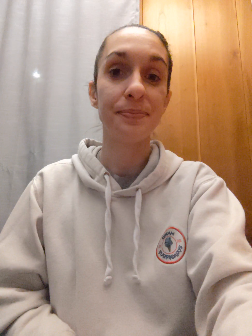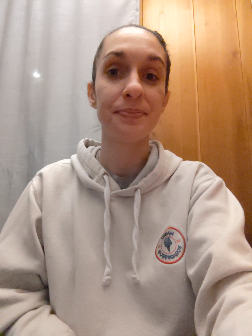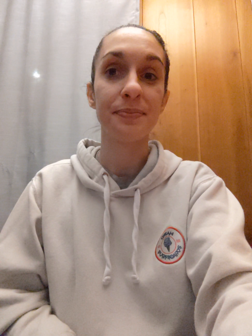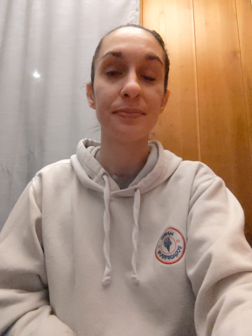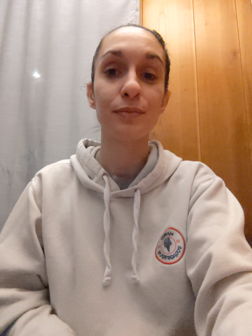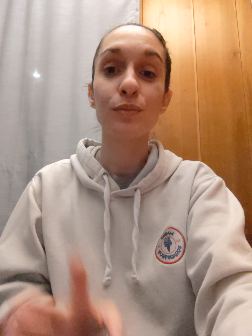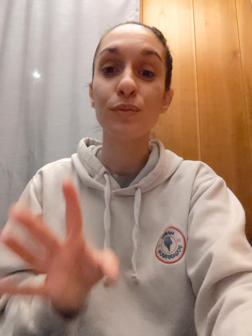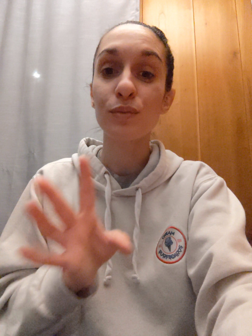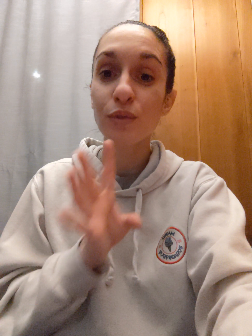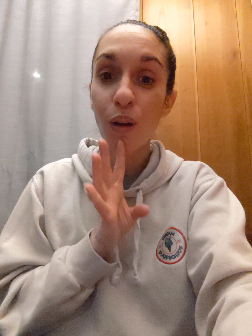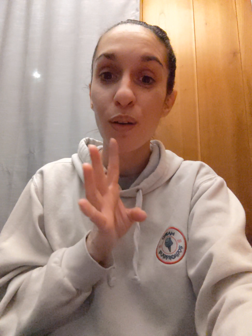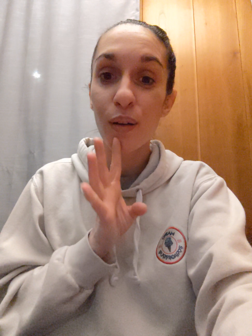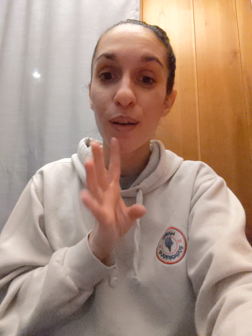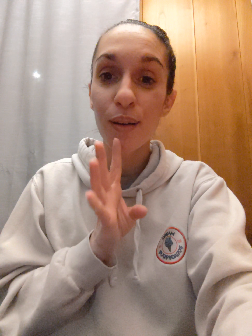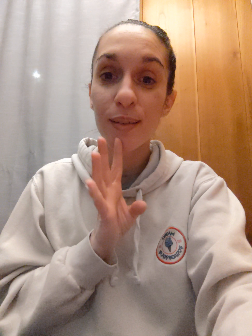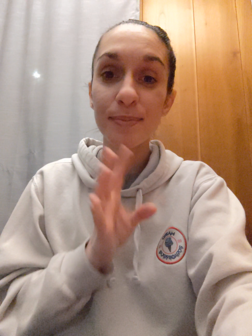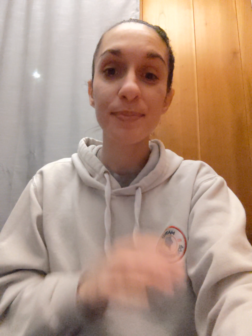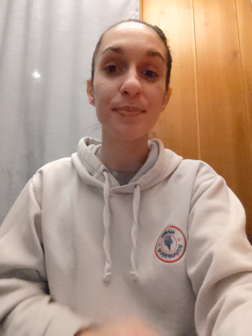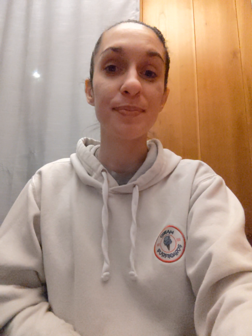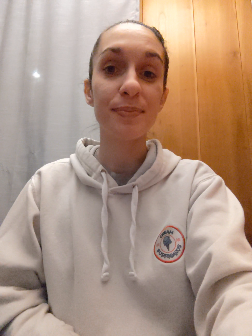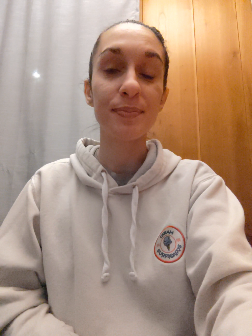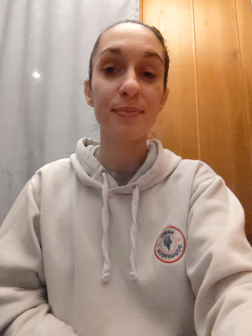talk